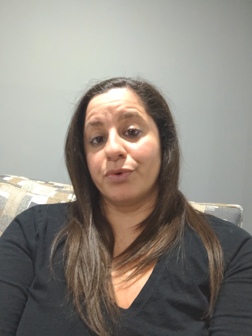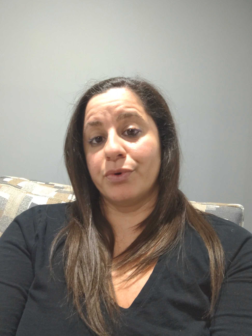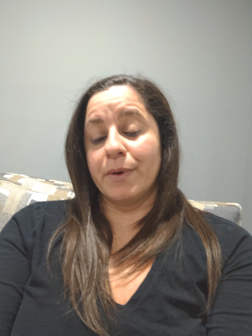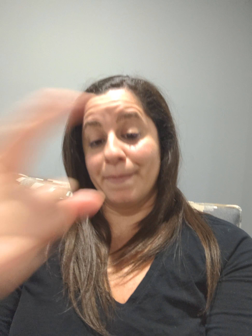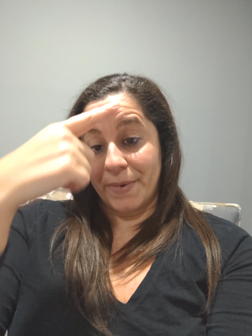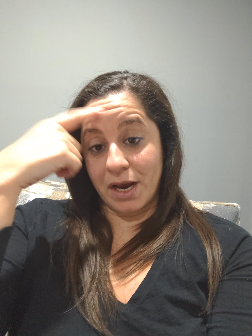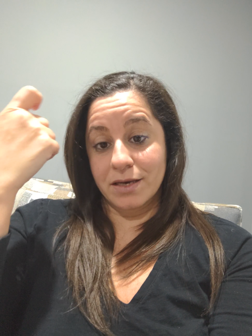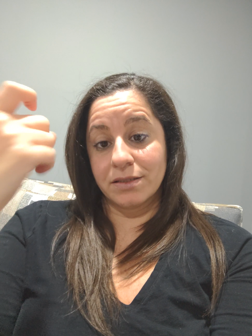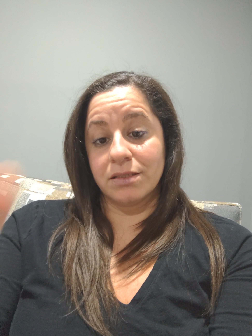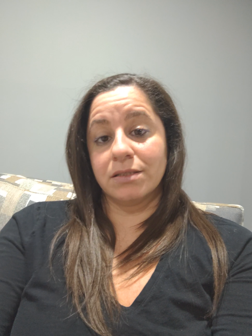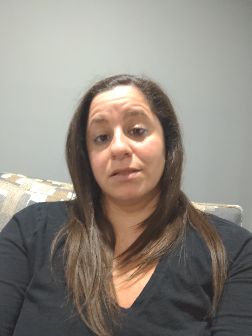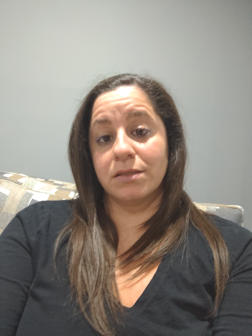because